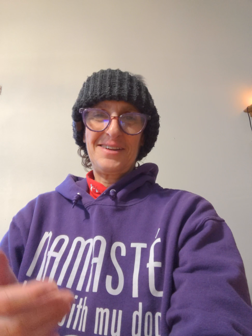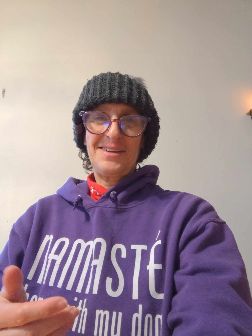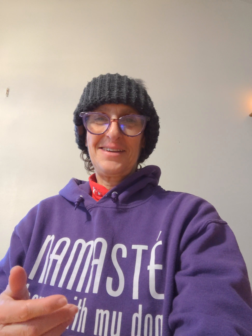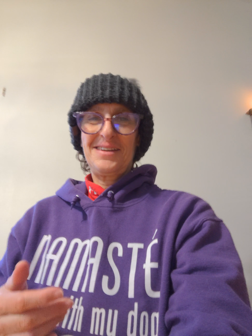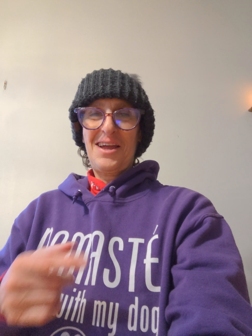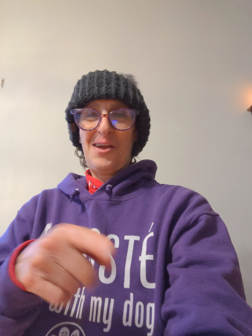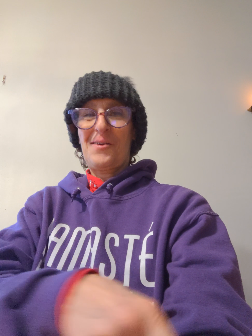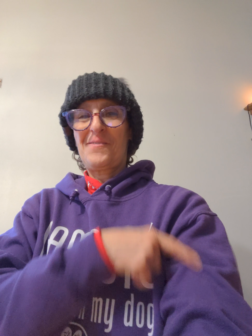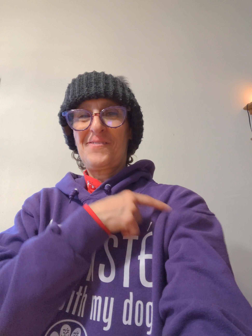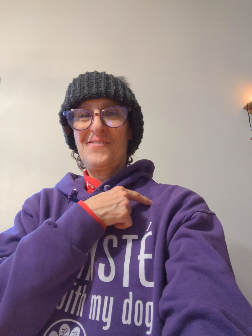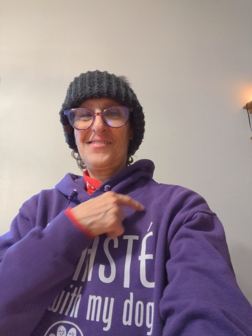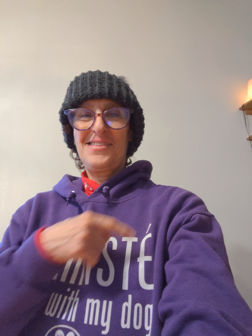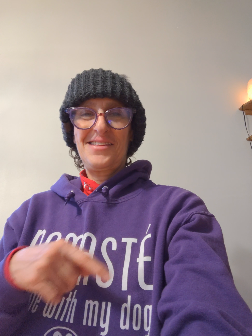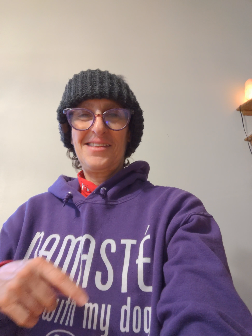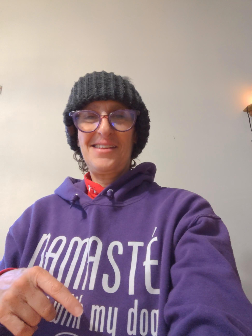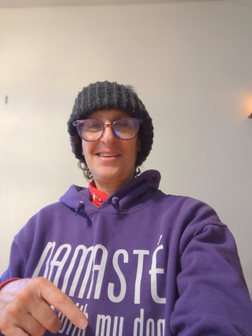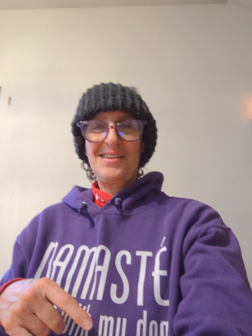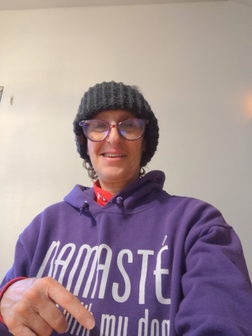arm